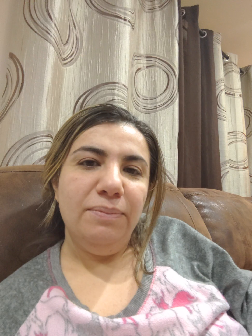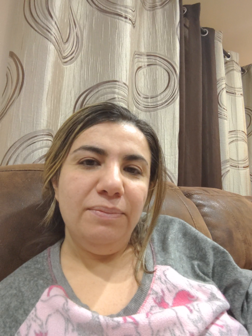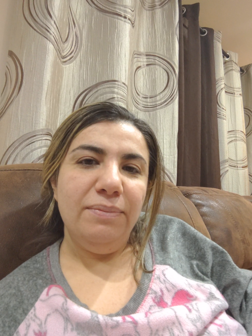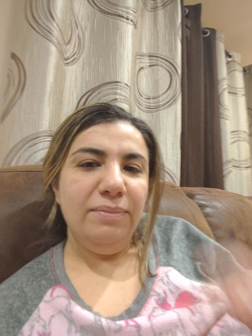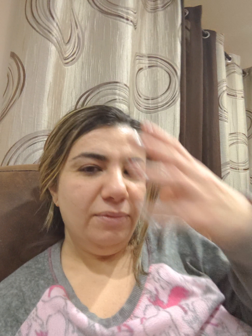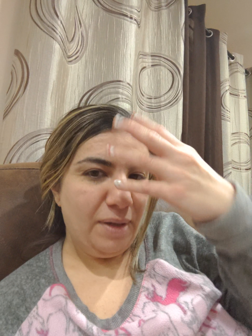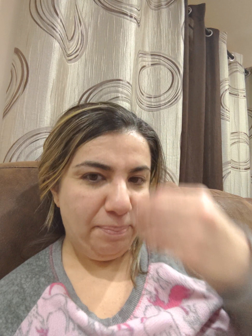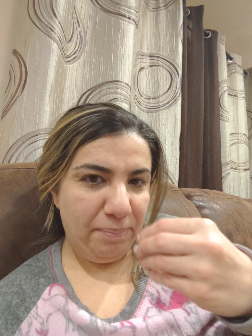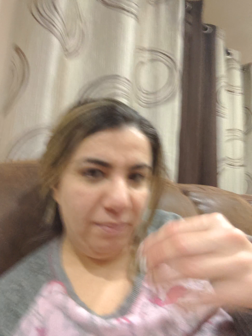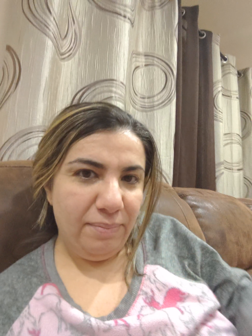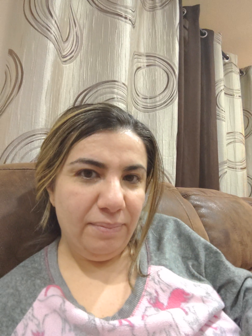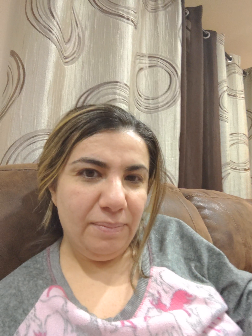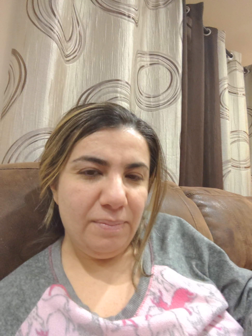sleepy